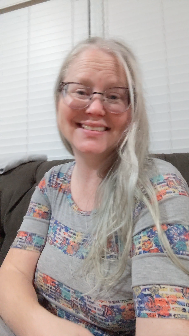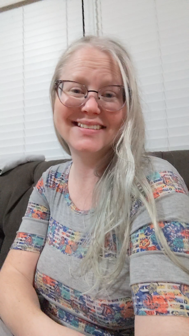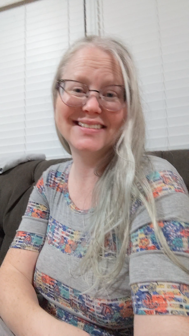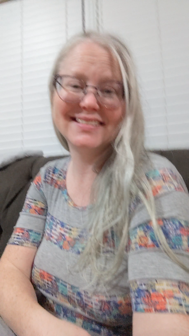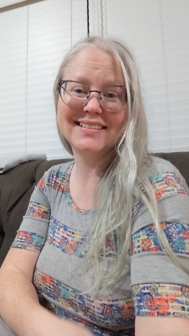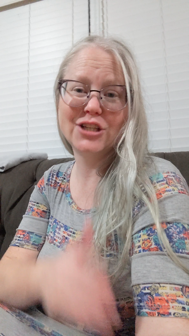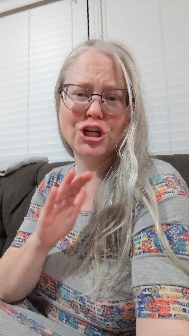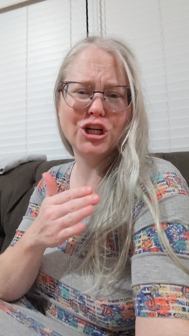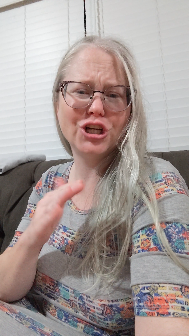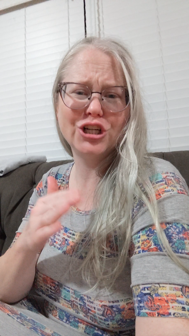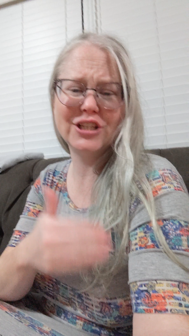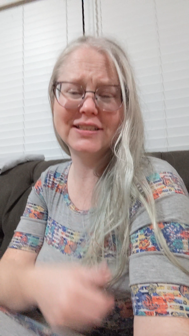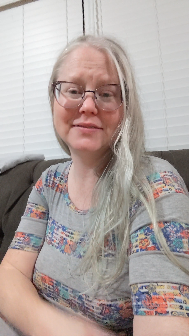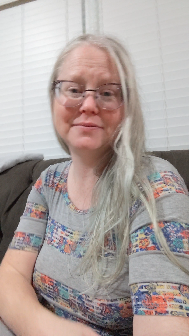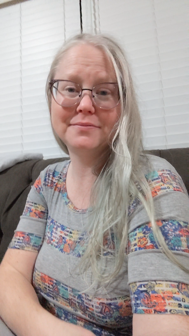cook